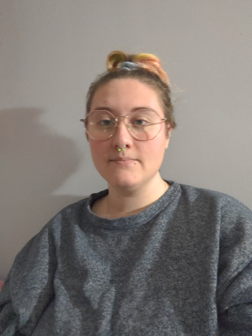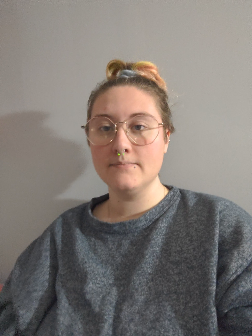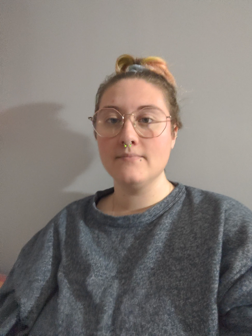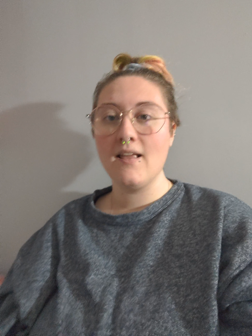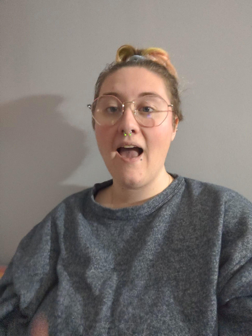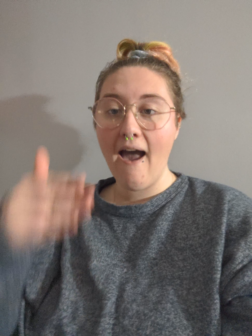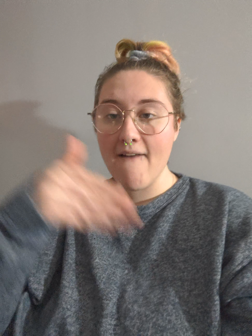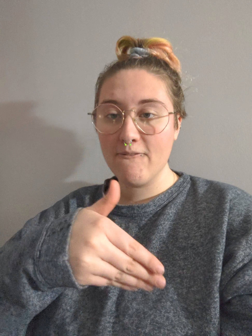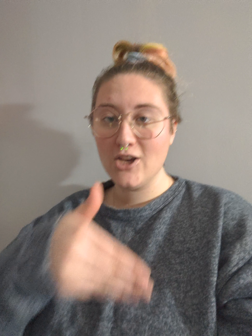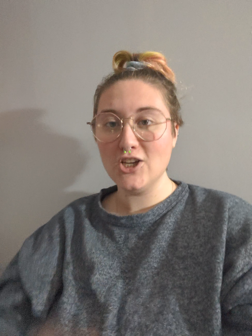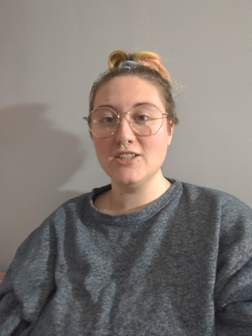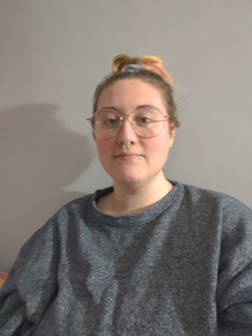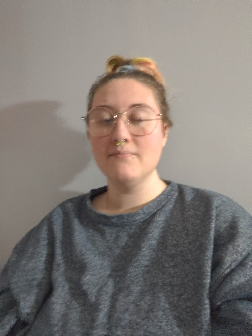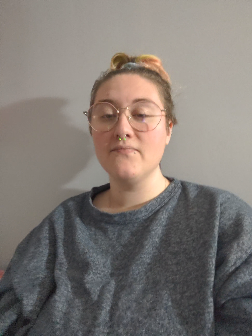after